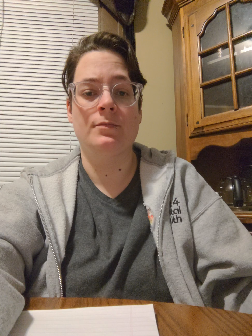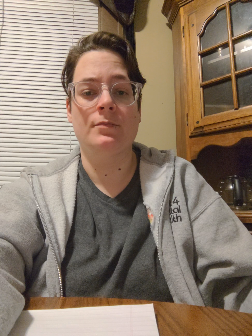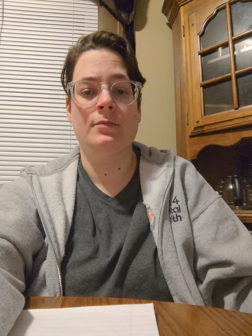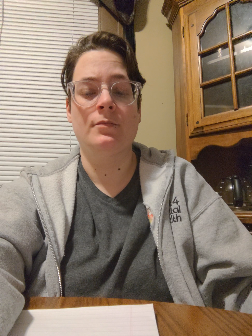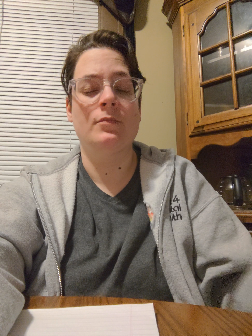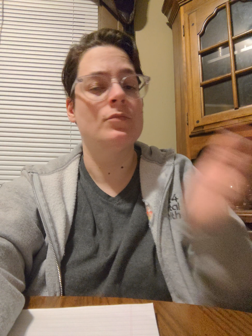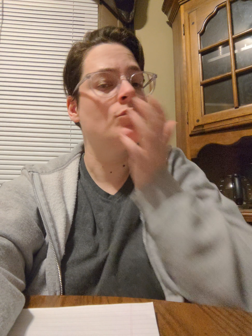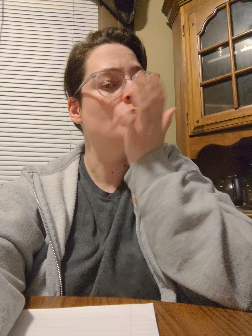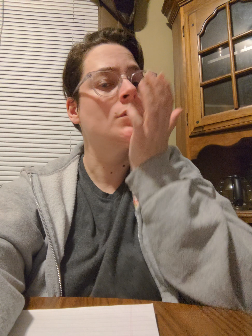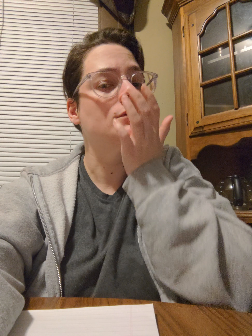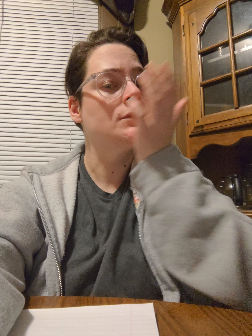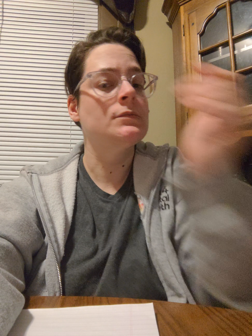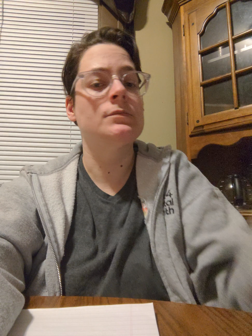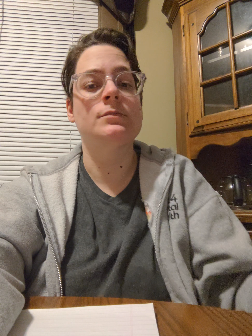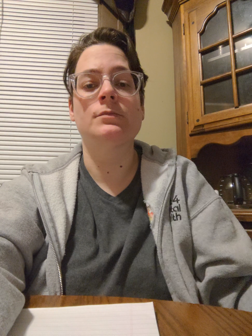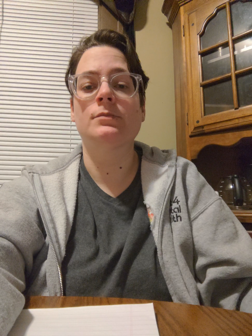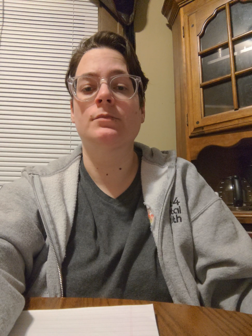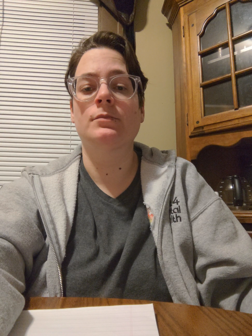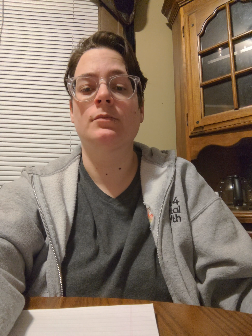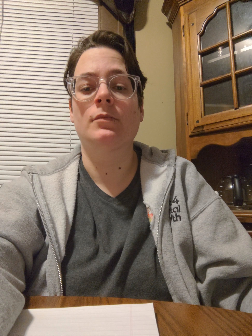grass